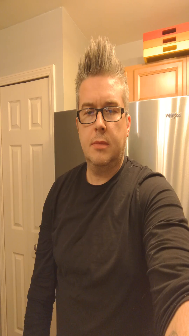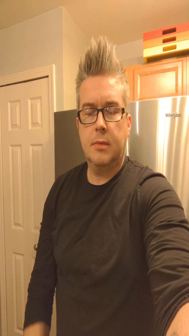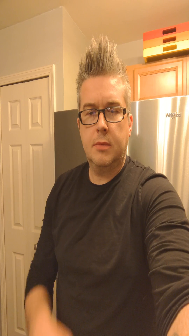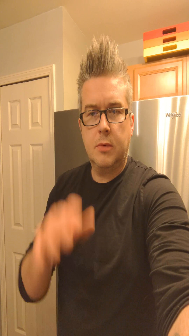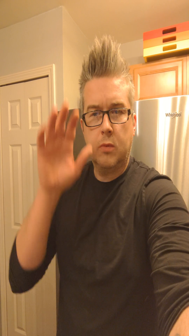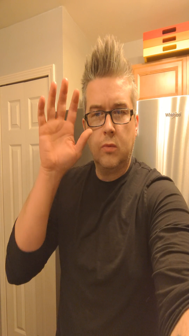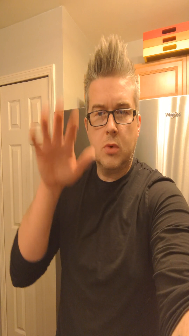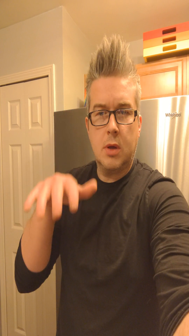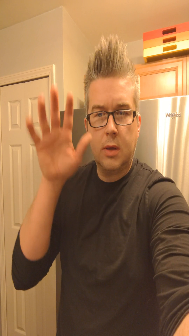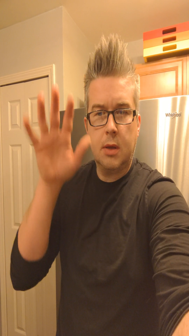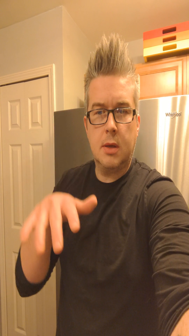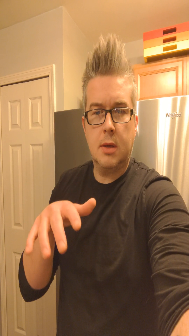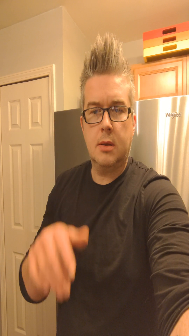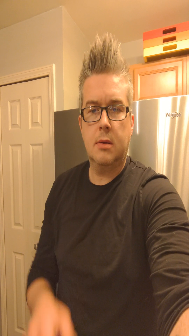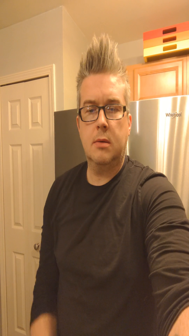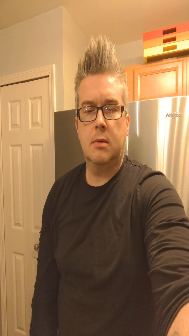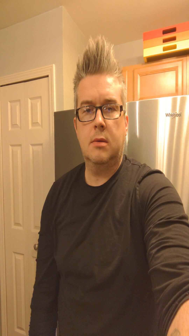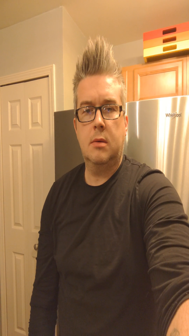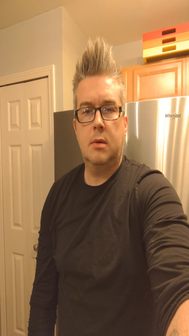rain